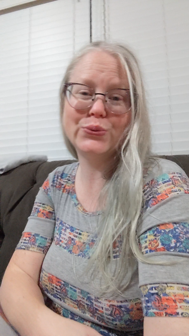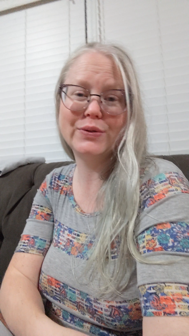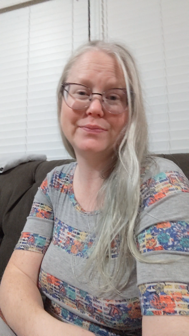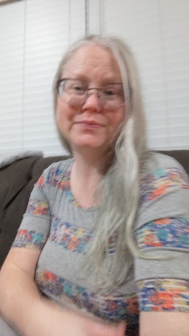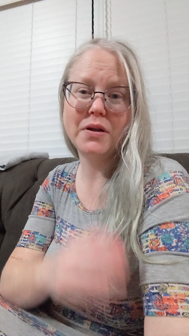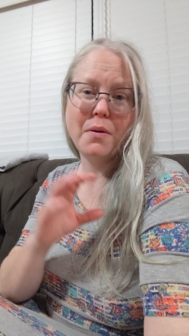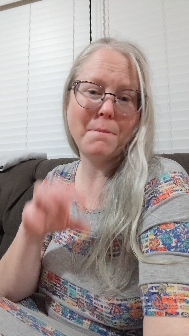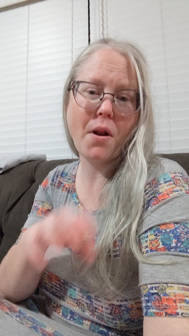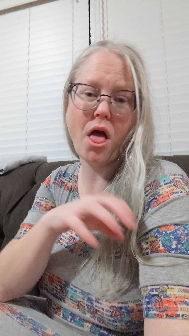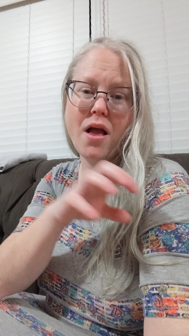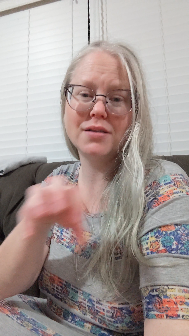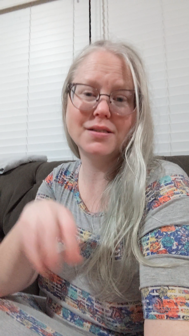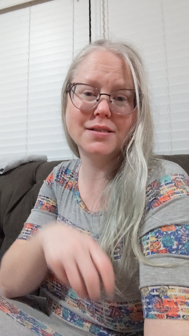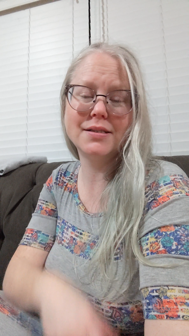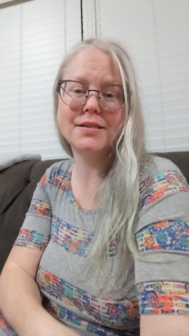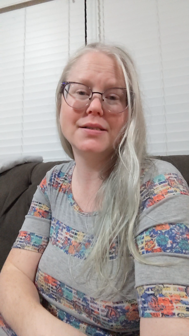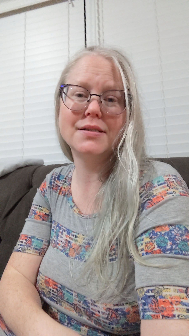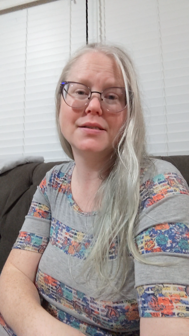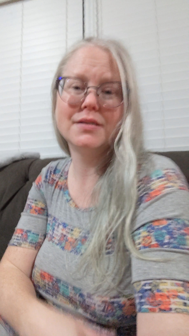block